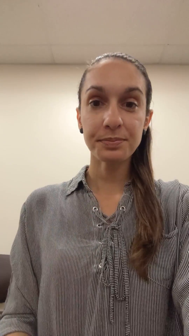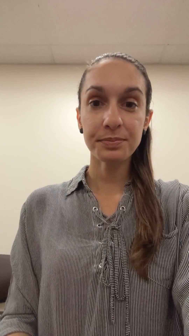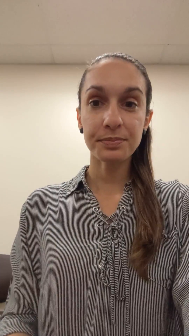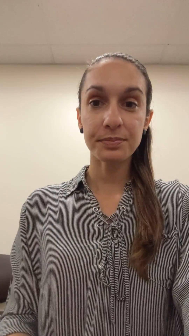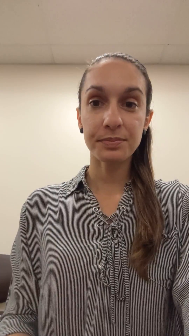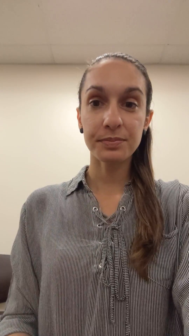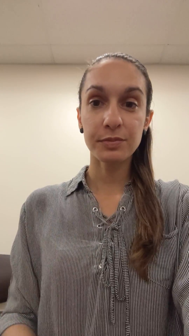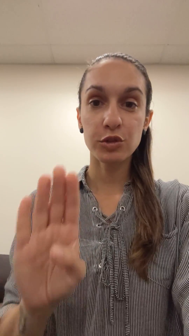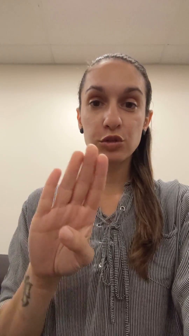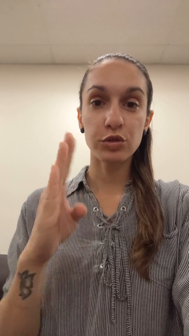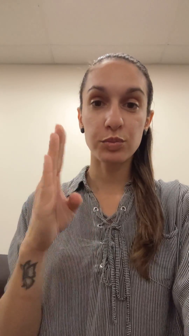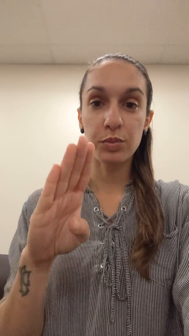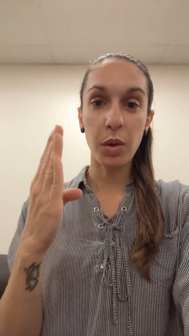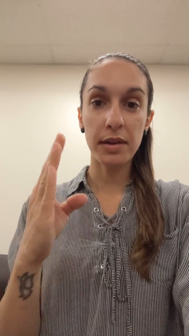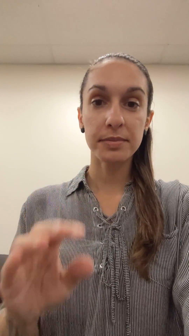door